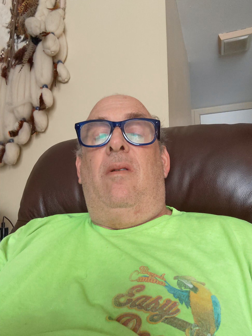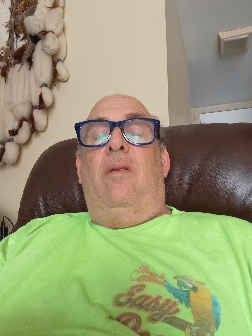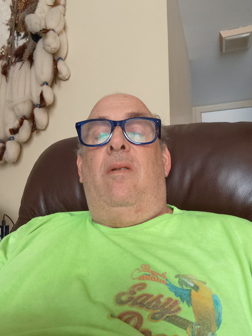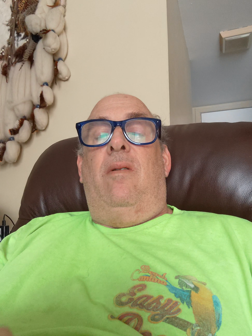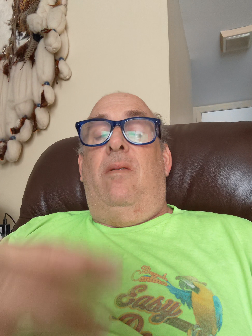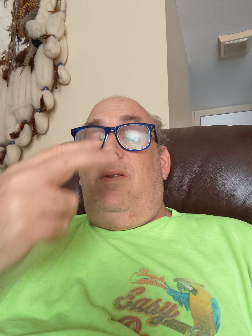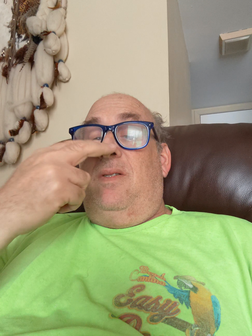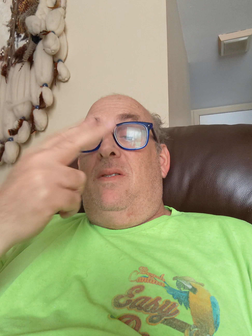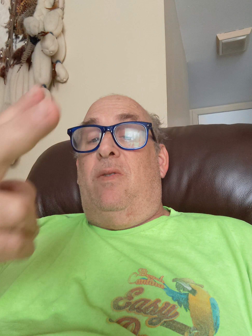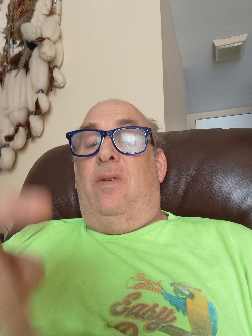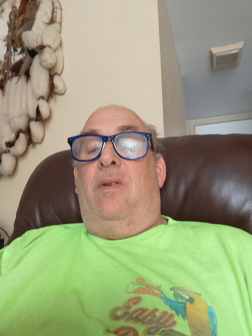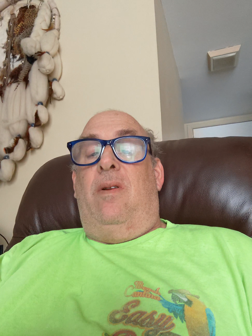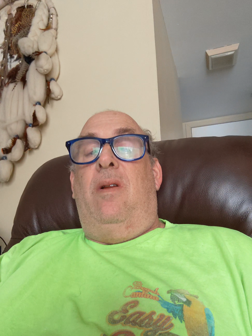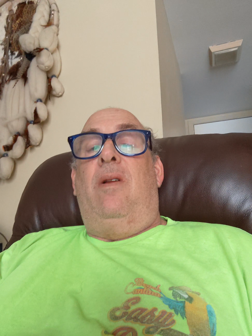see